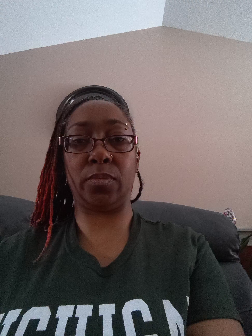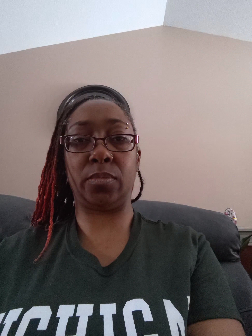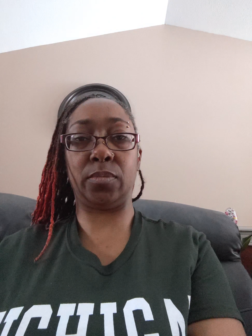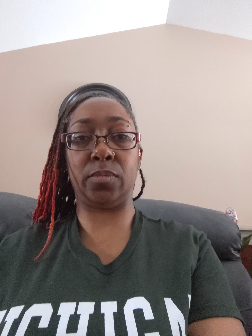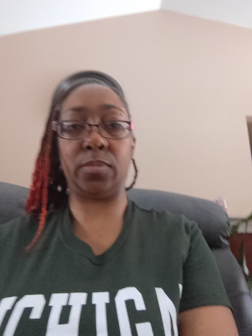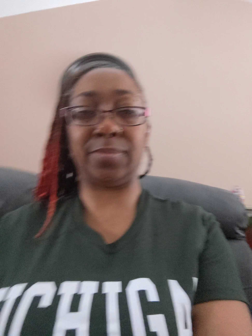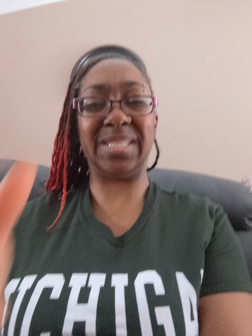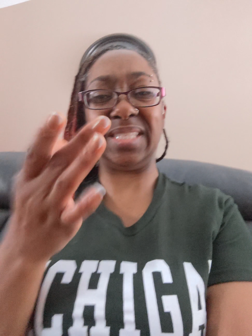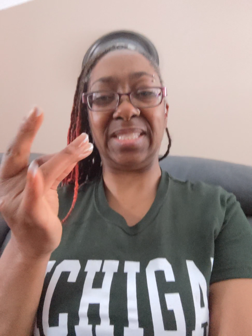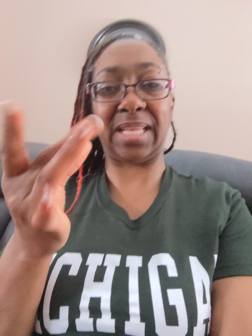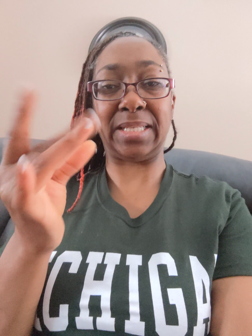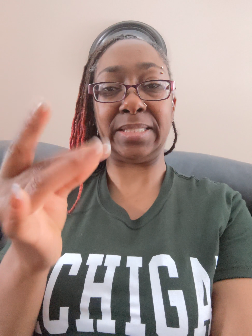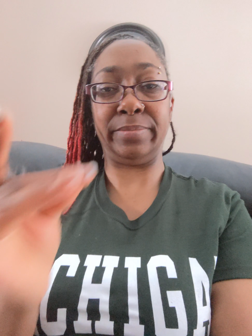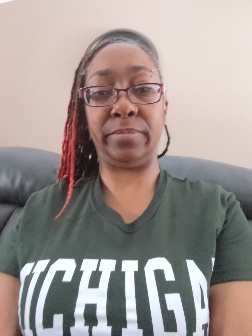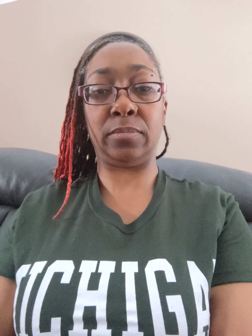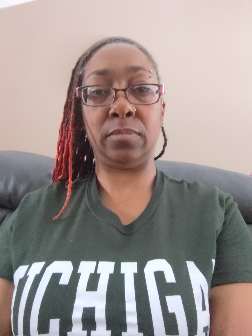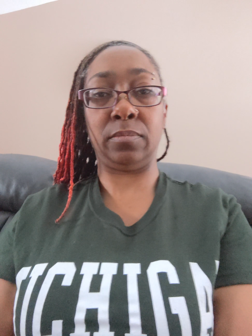sticky